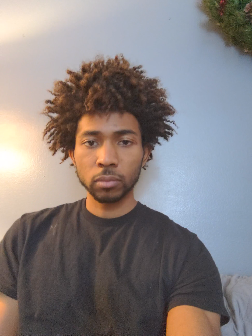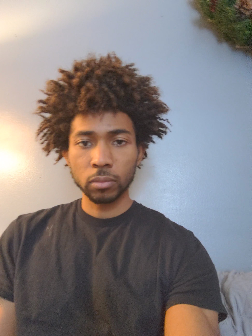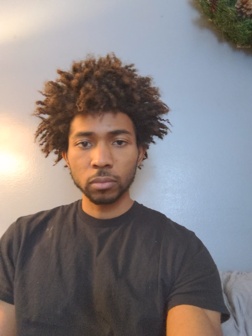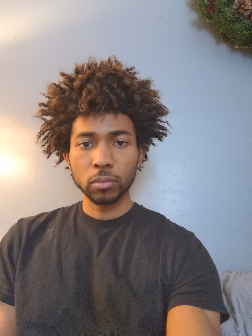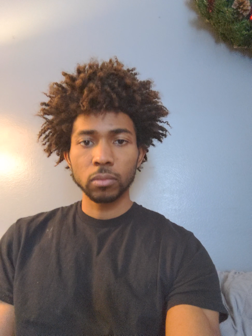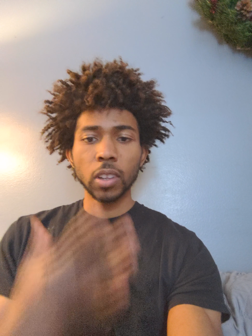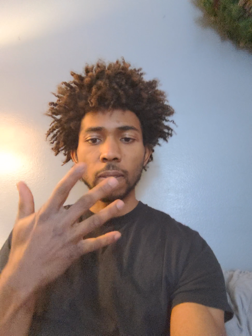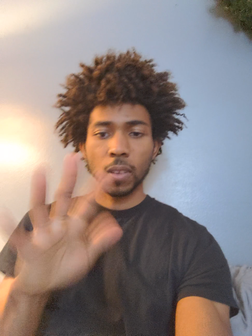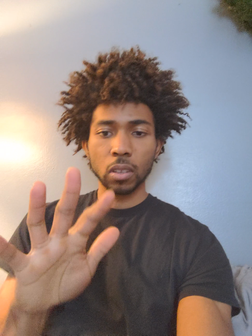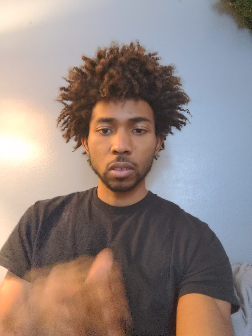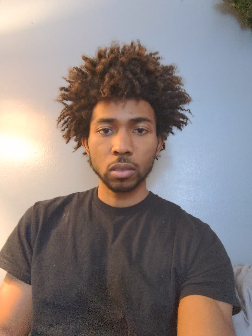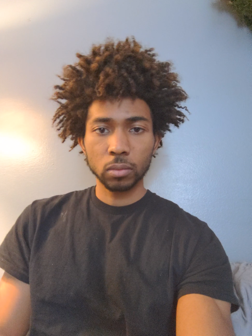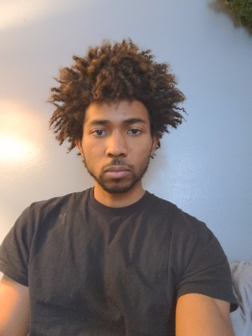finish